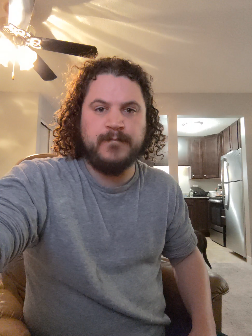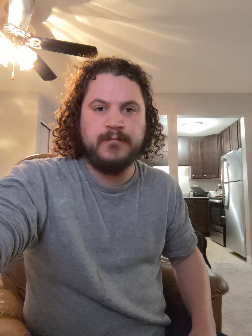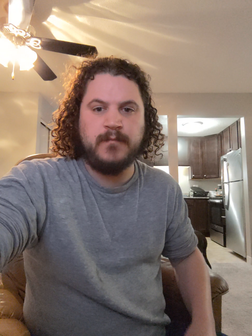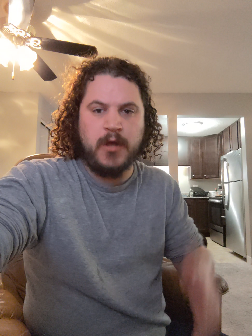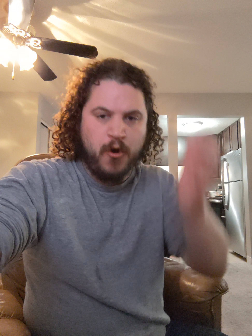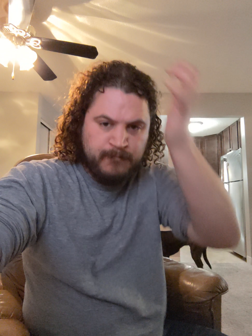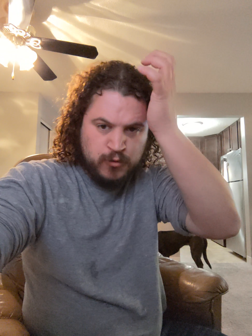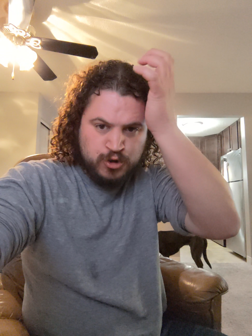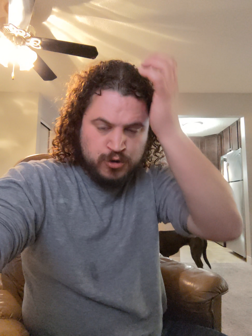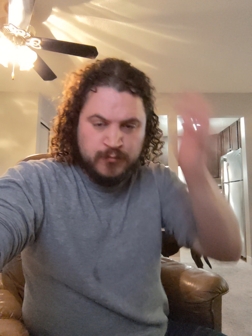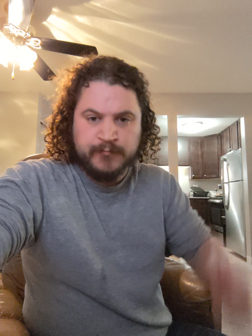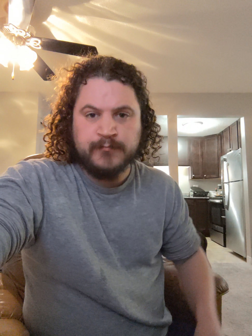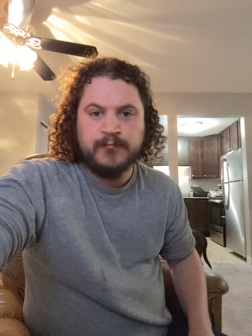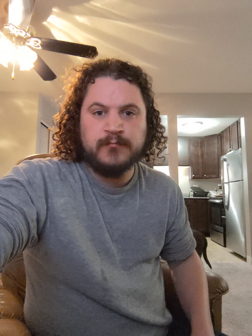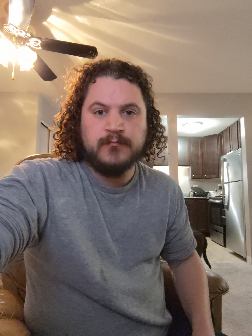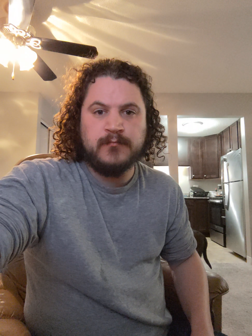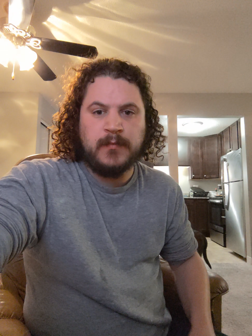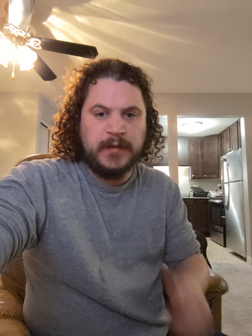garbage